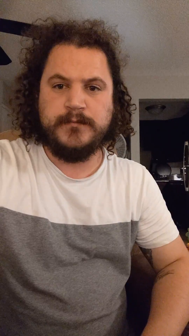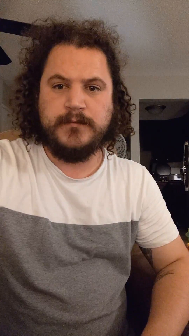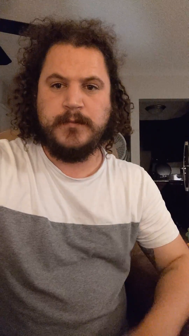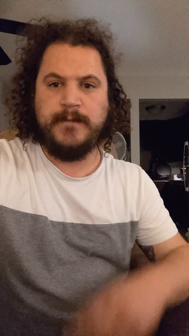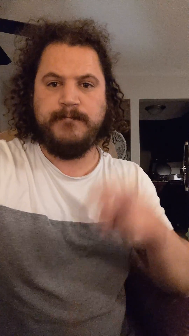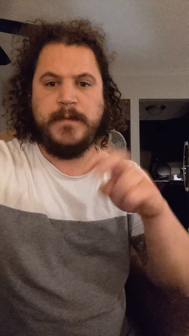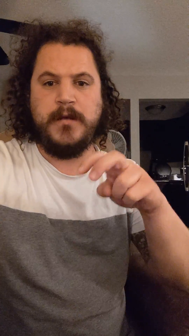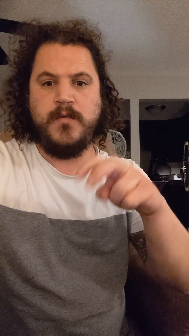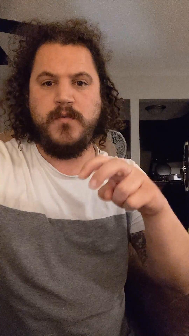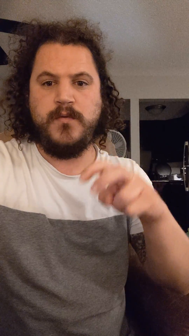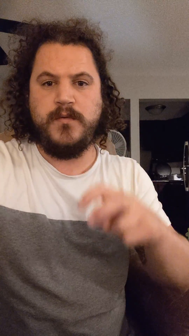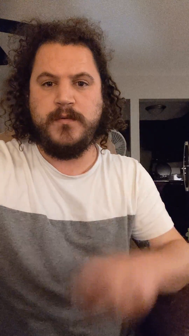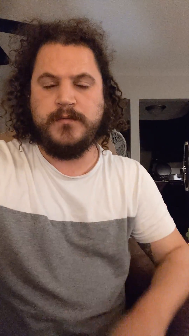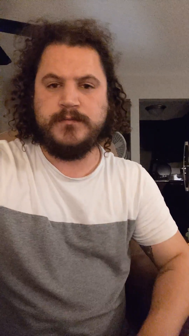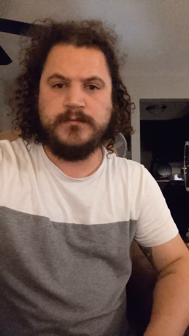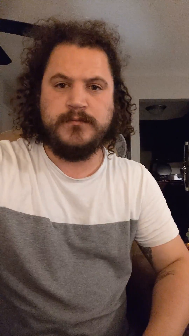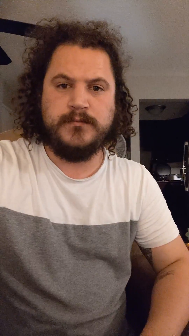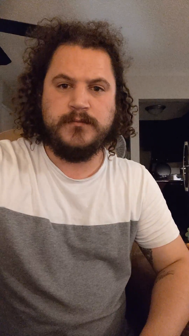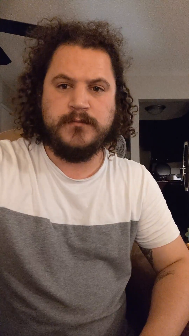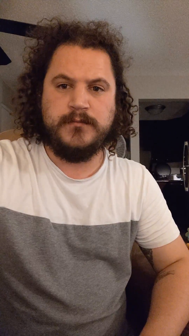potato